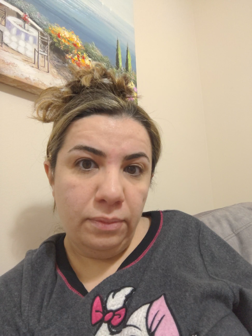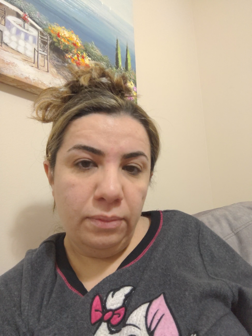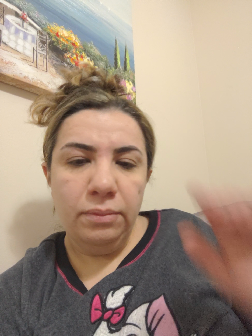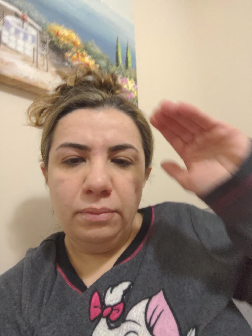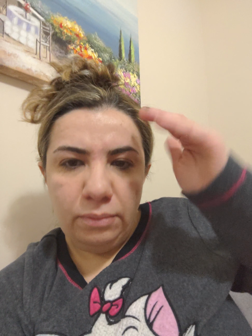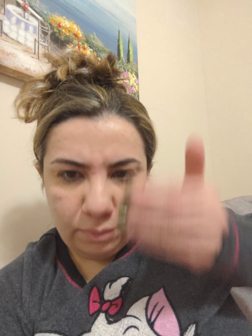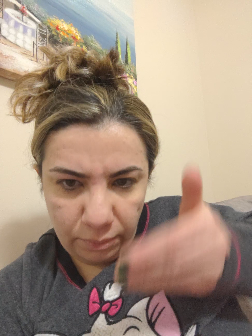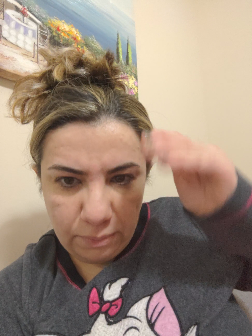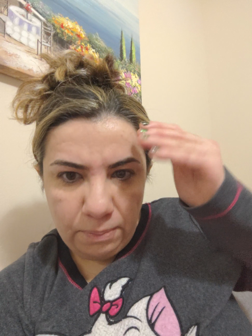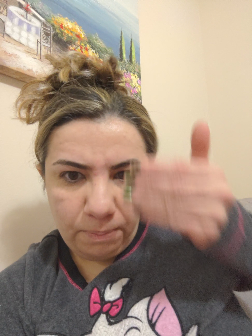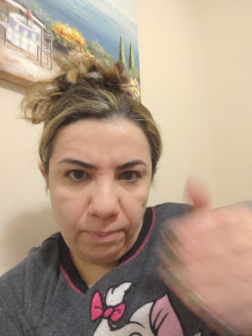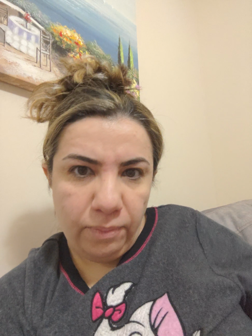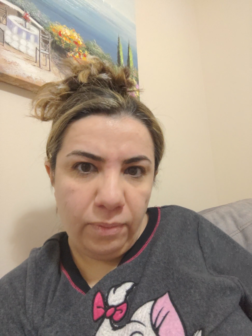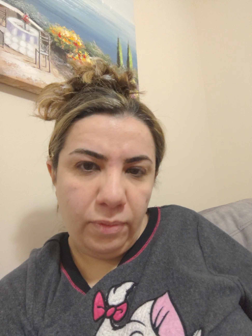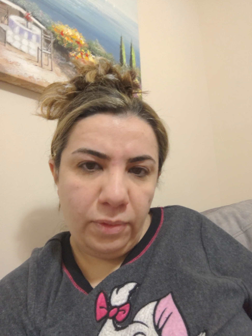sleepy